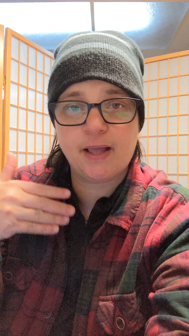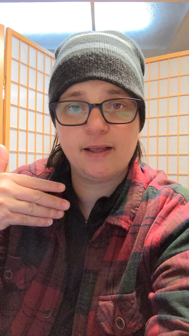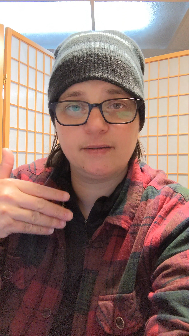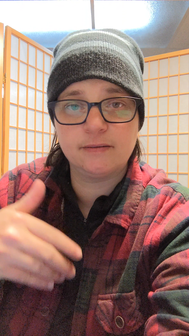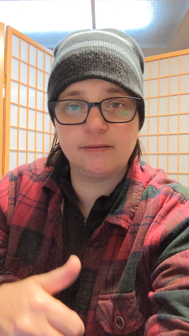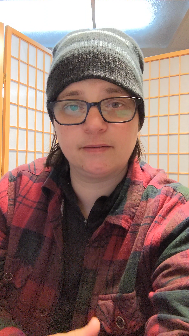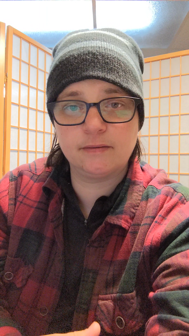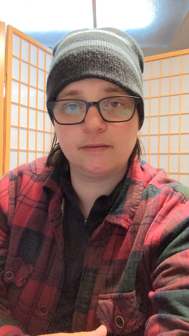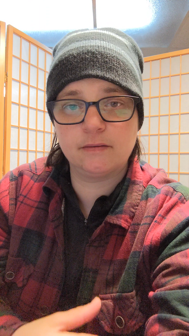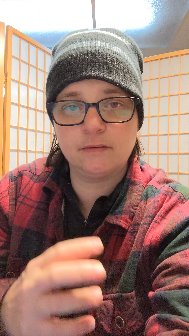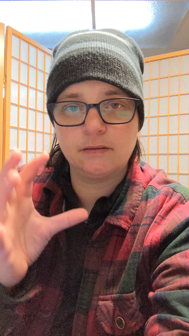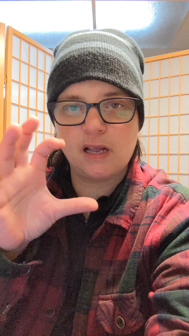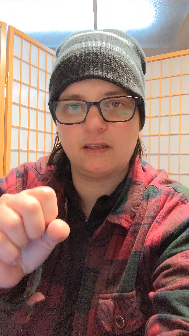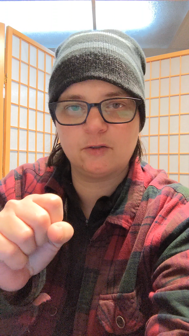catch